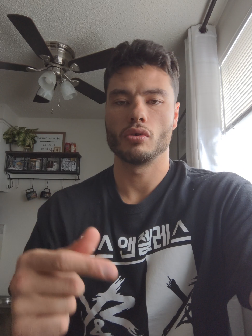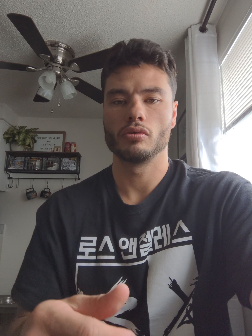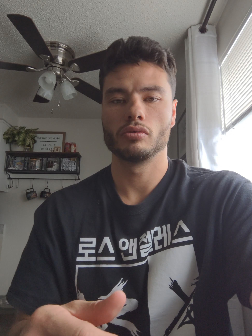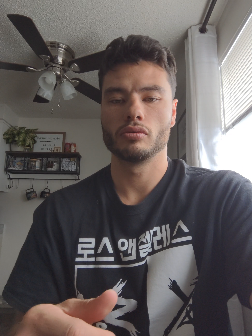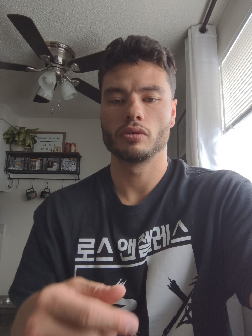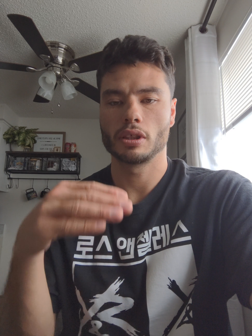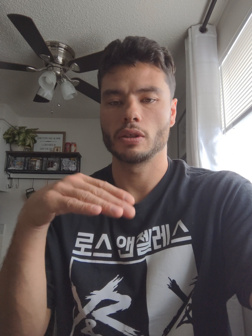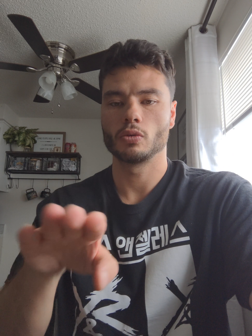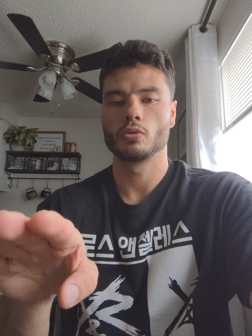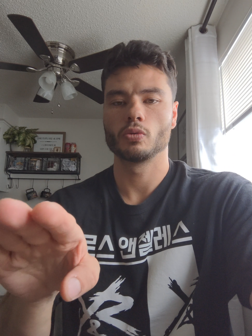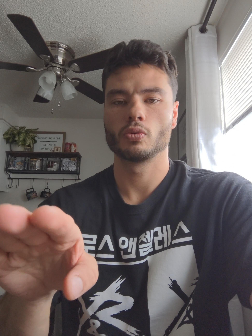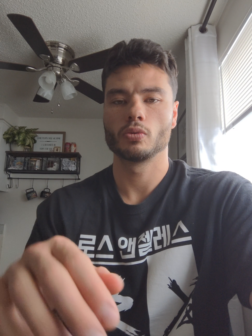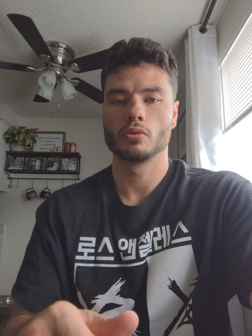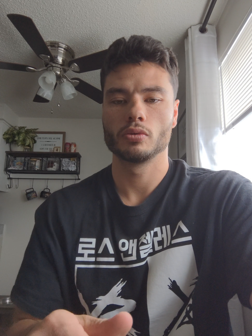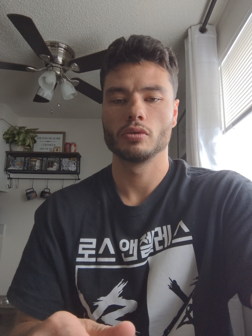into